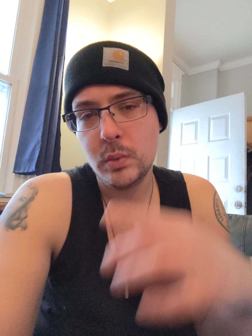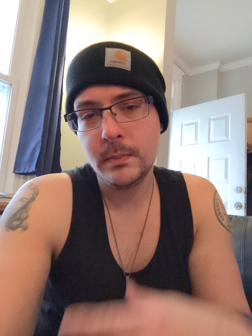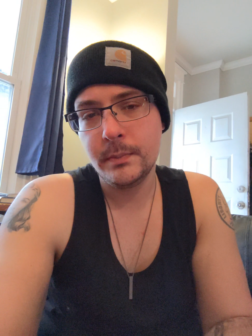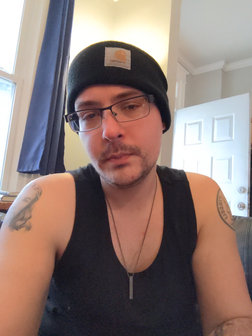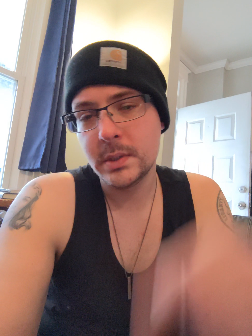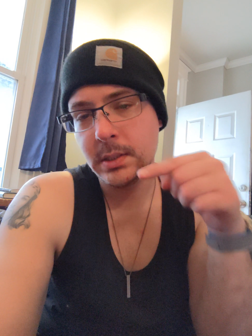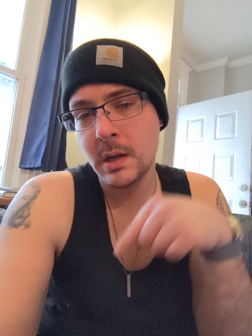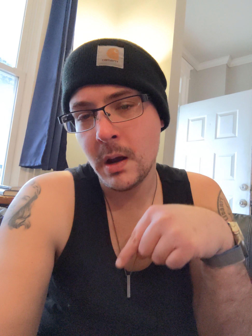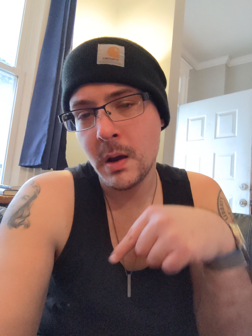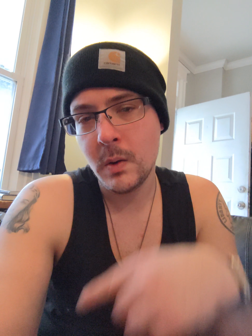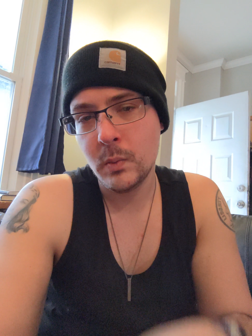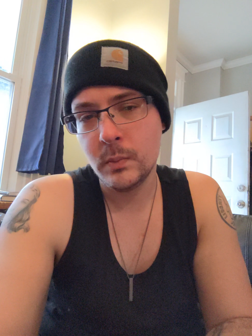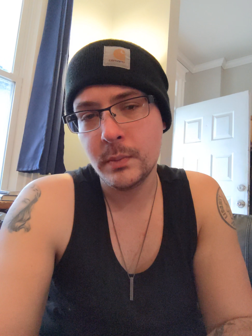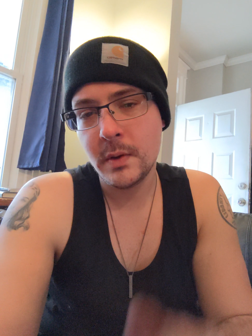down